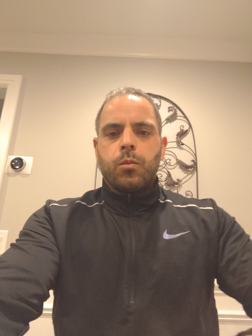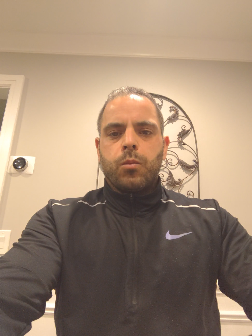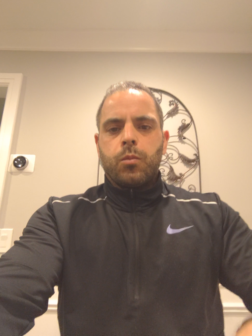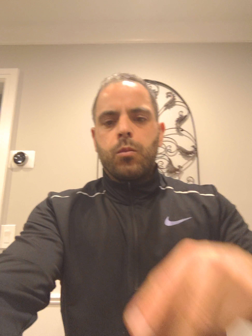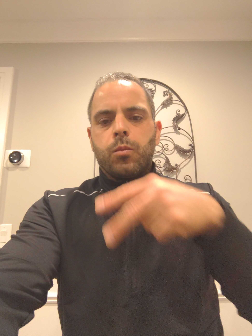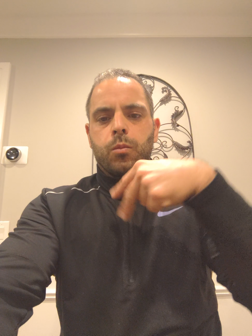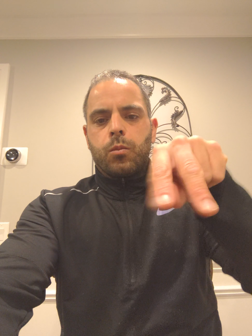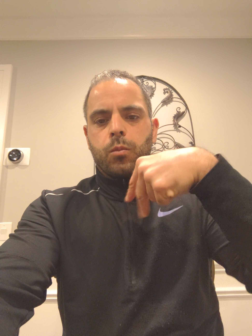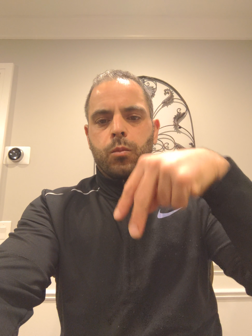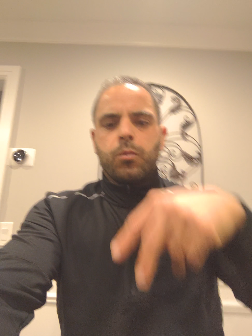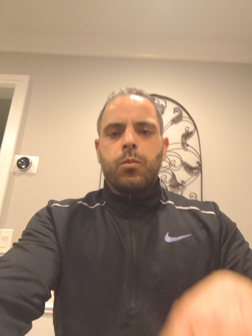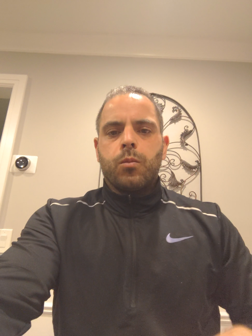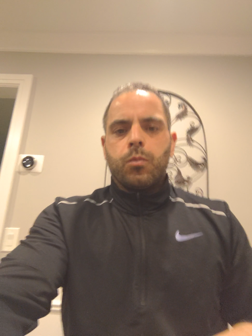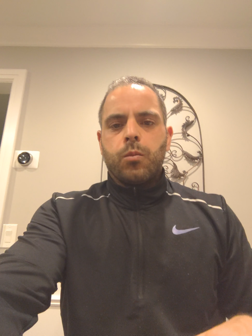dance